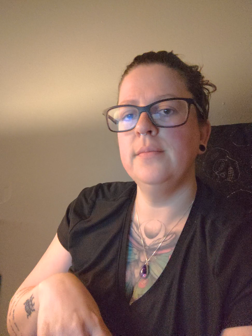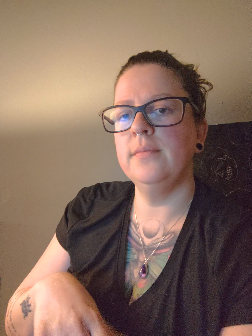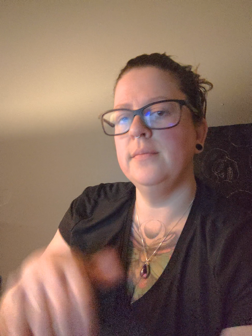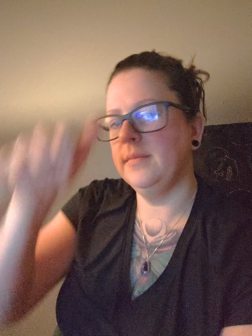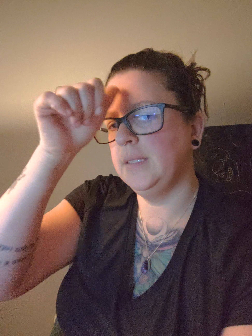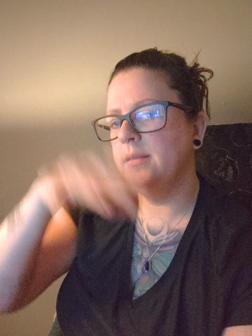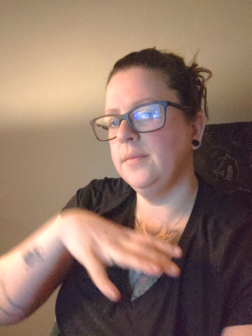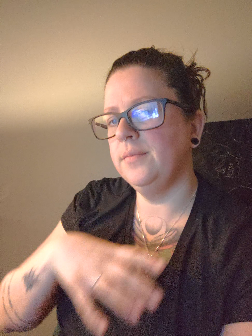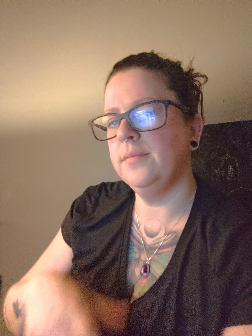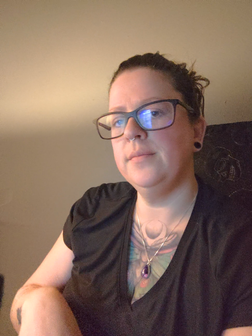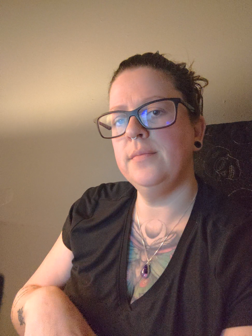man